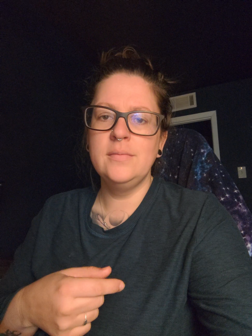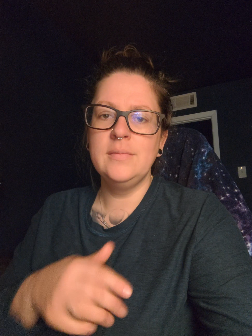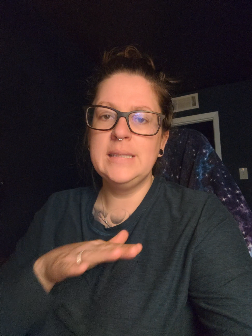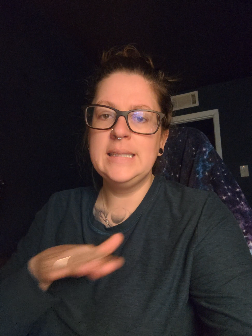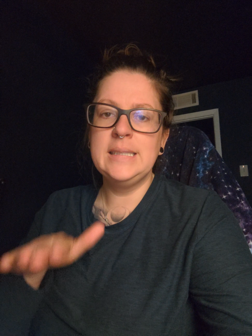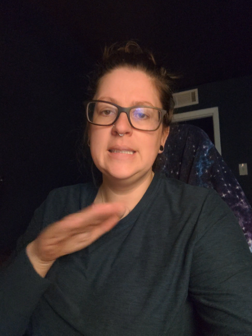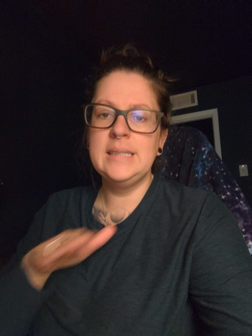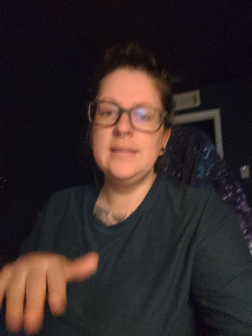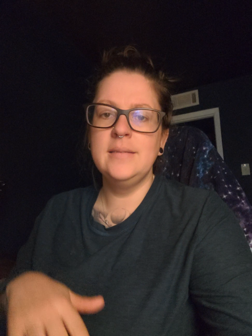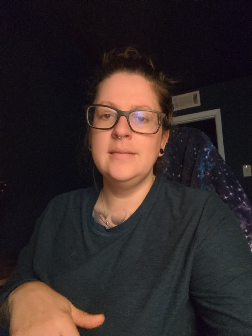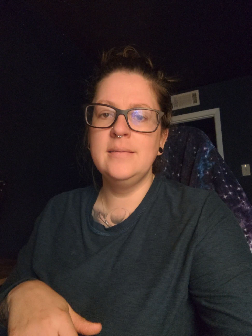clean